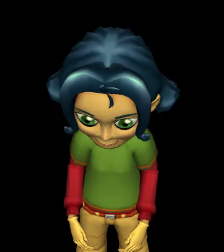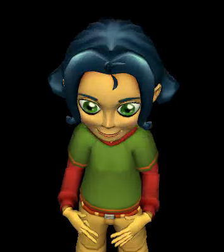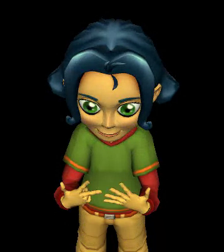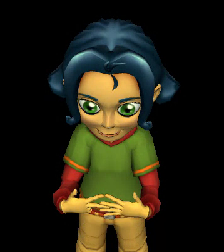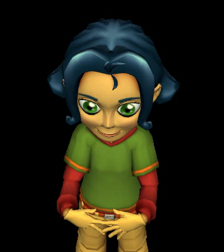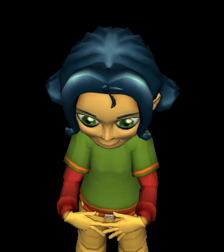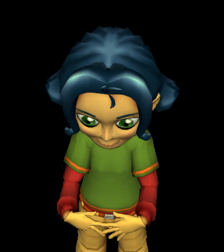18